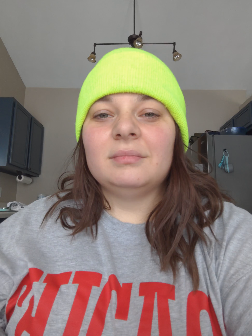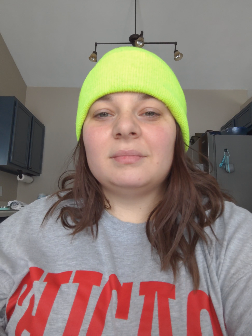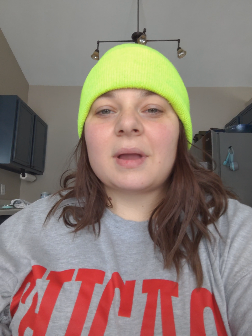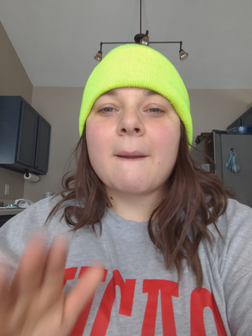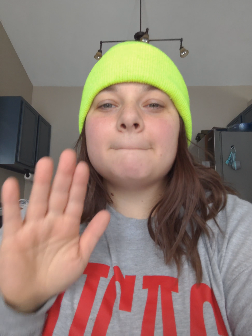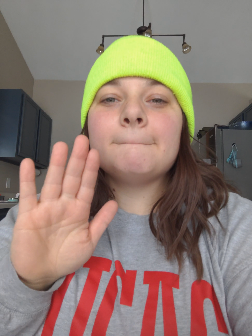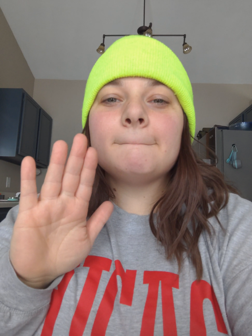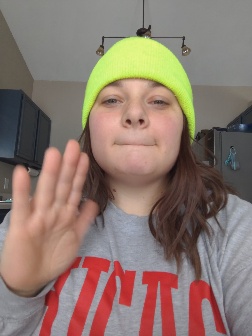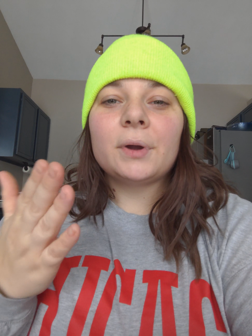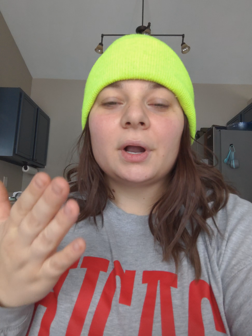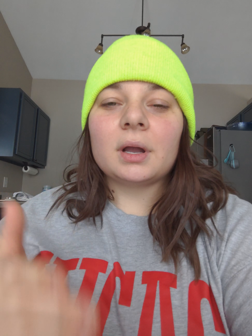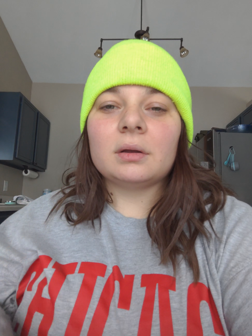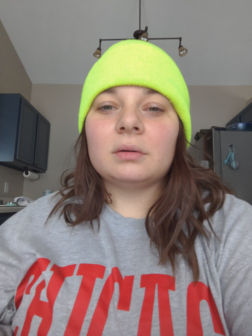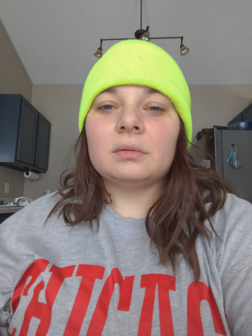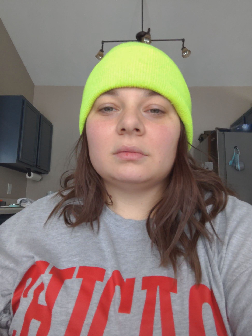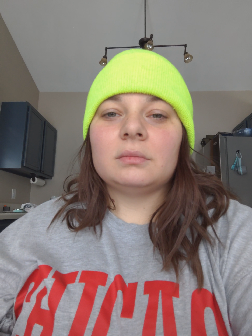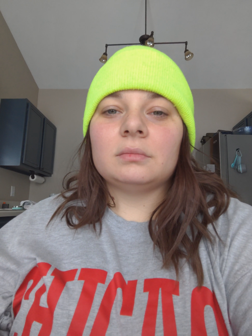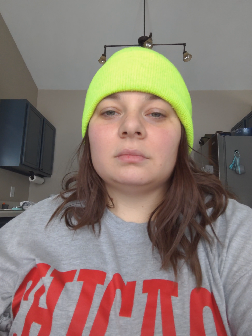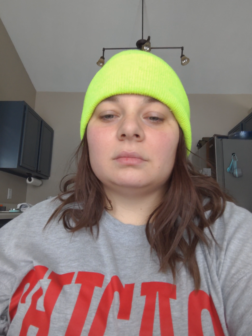book